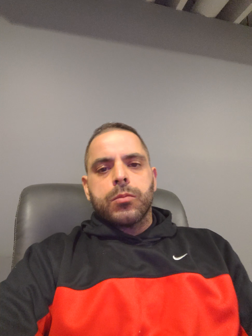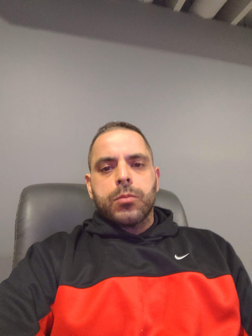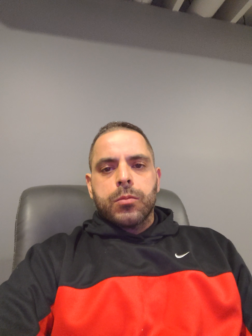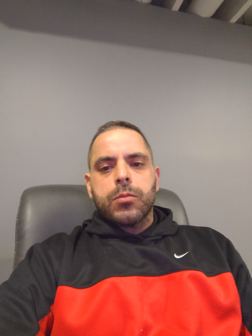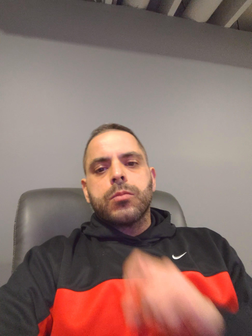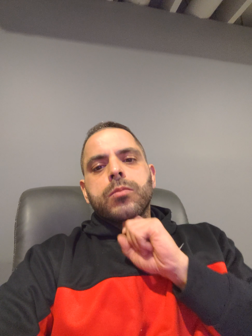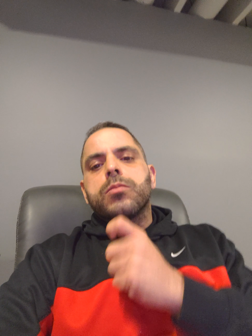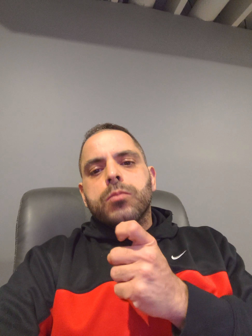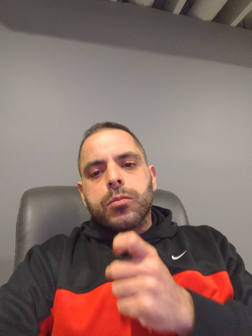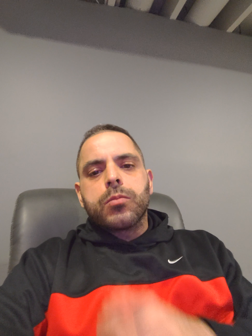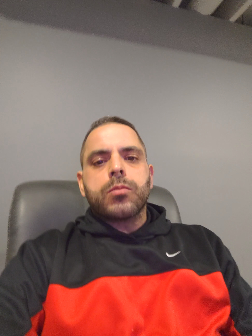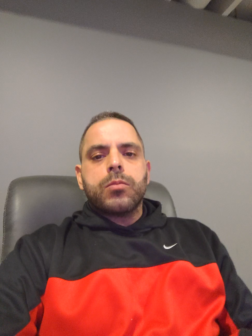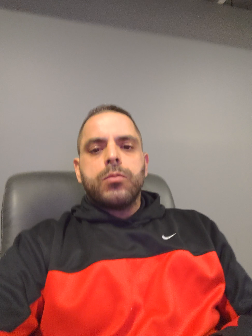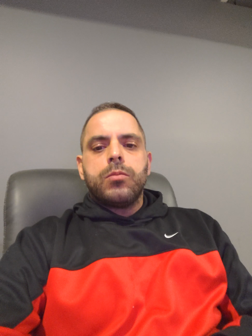garbage